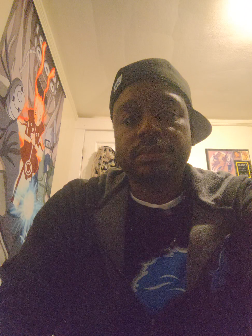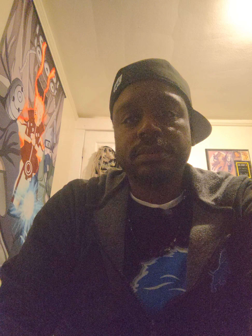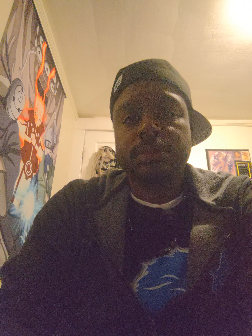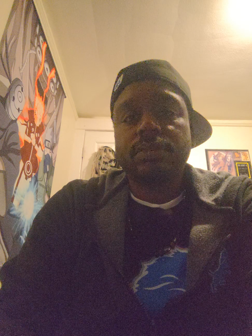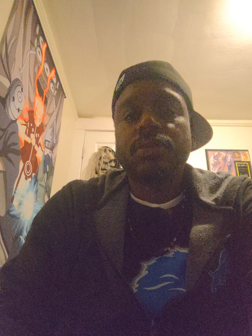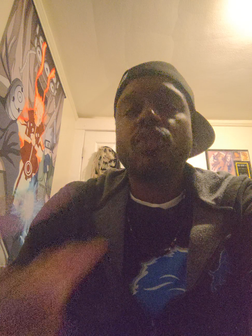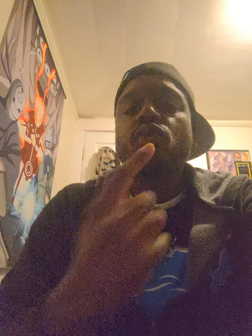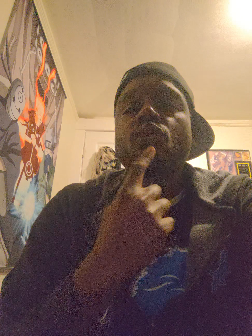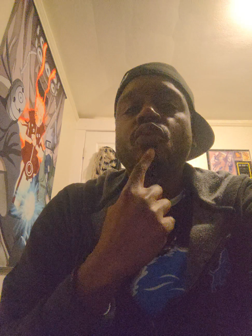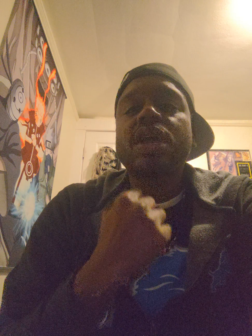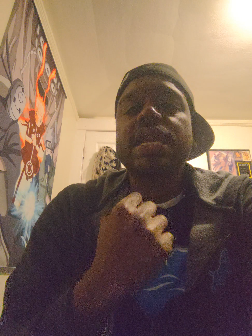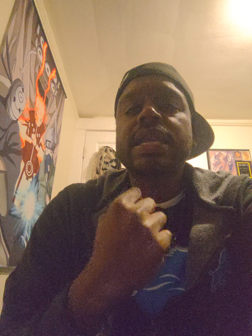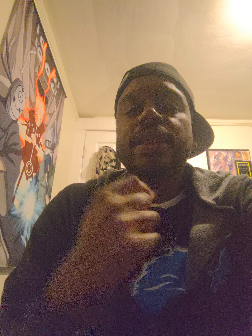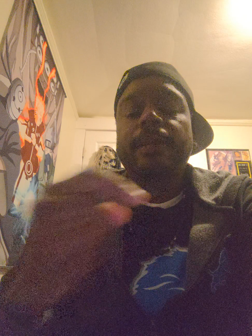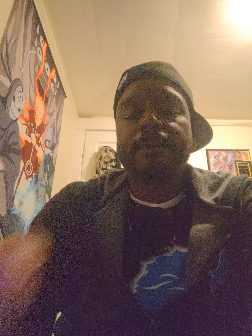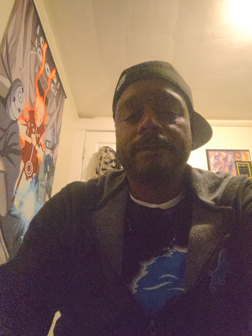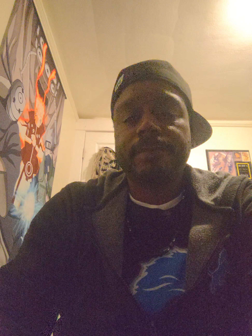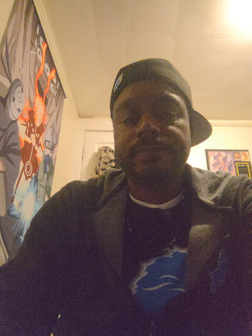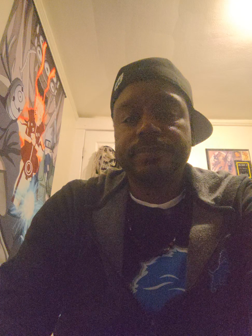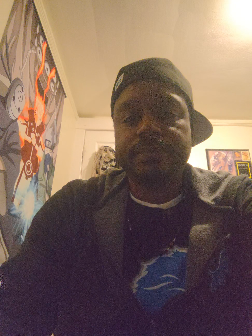red